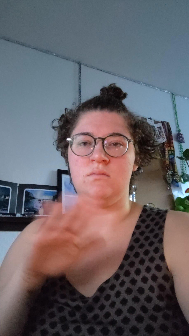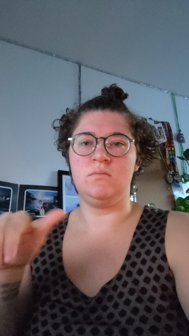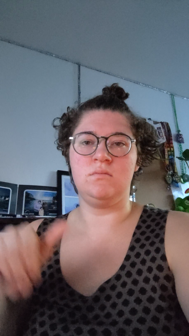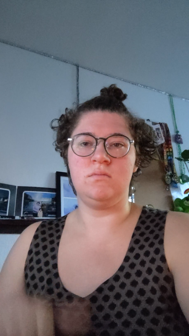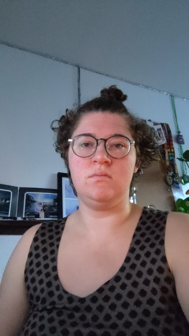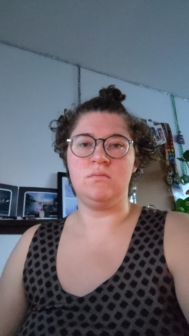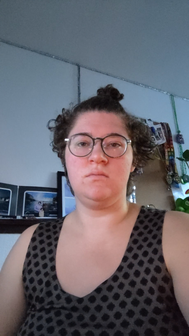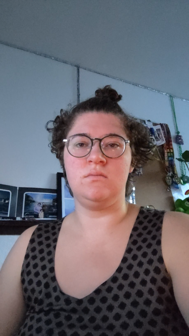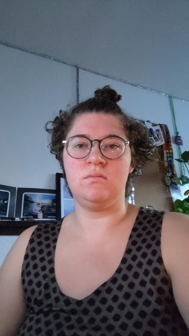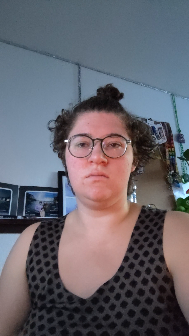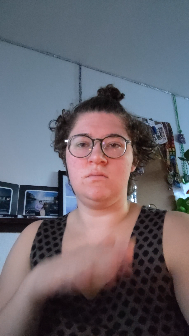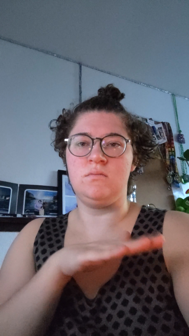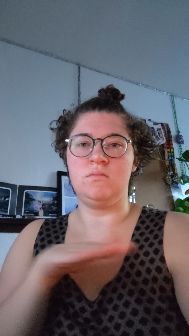nice